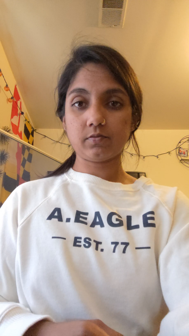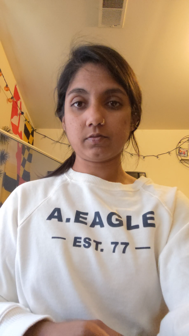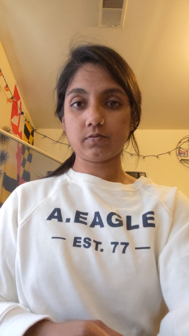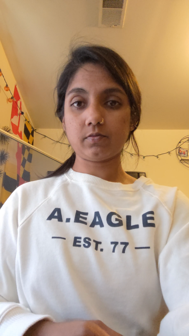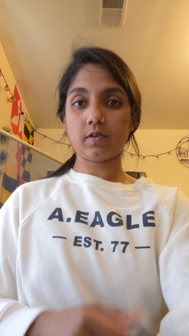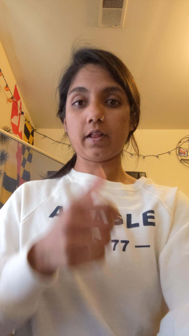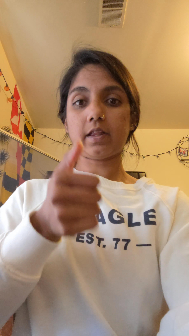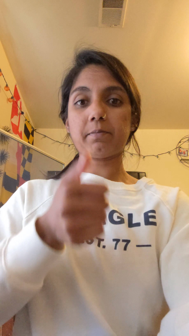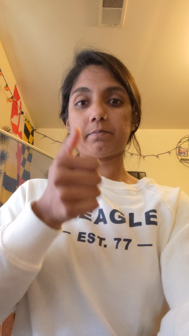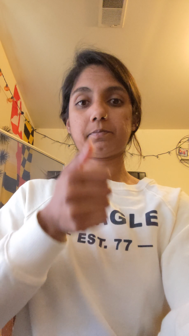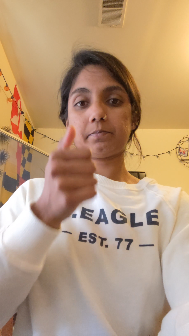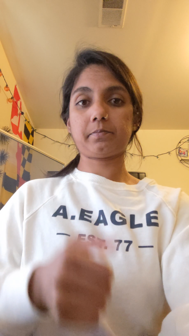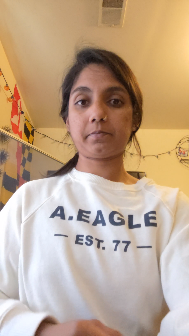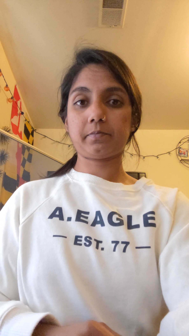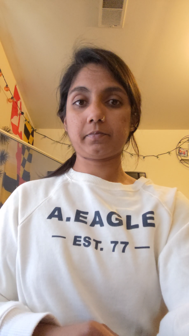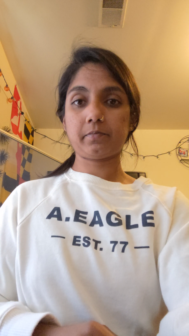help